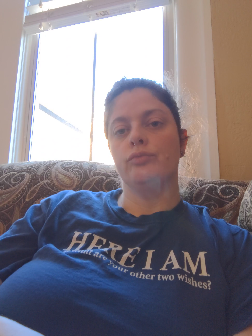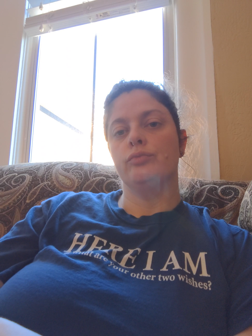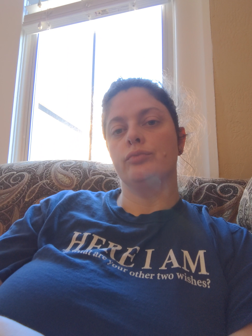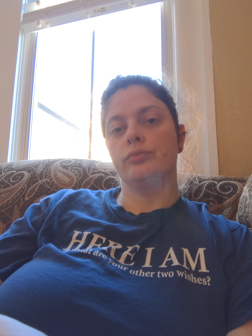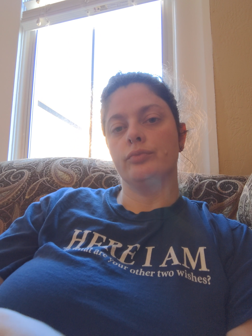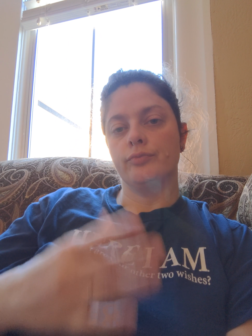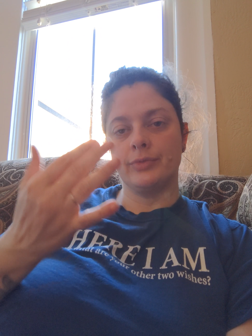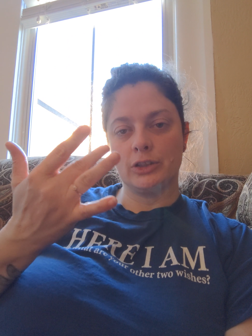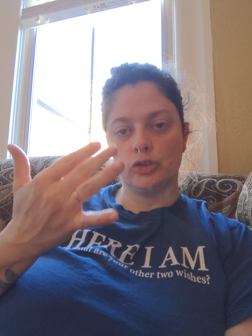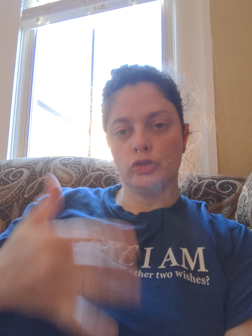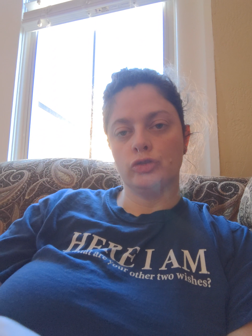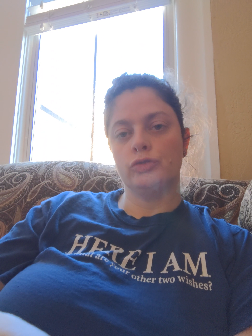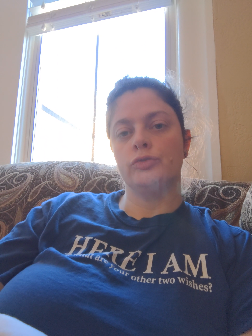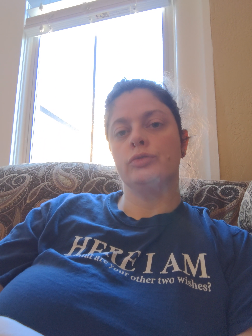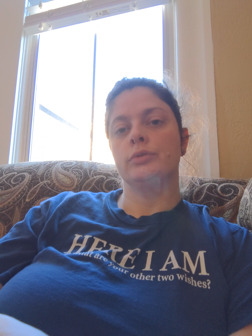finger